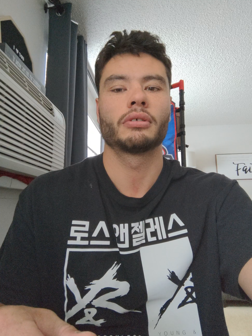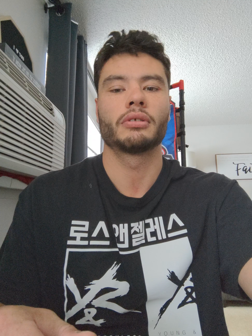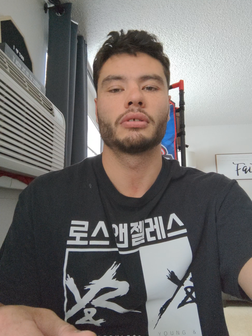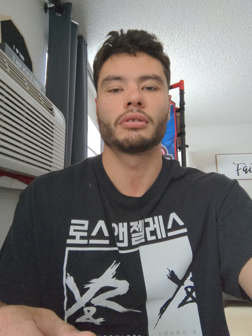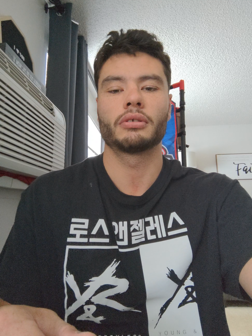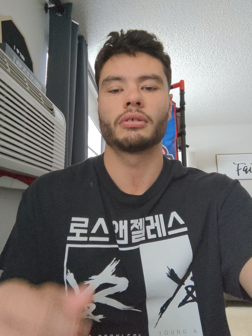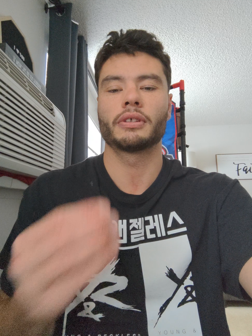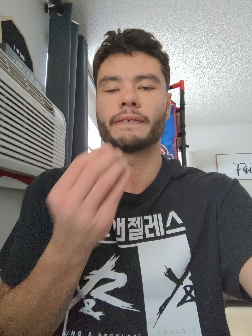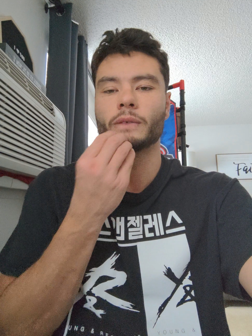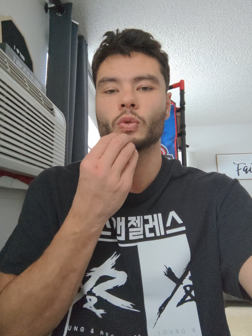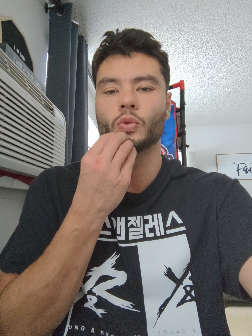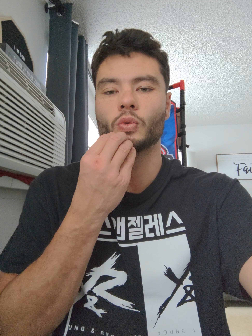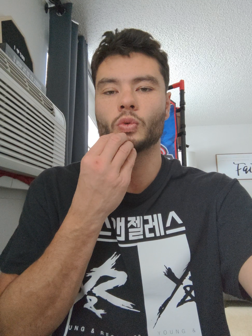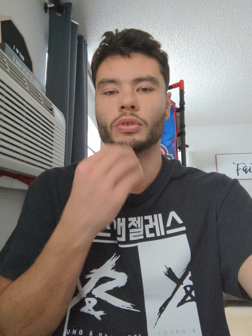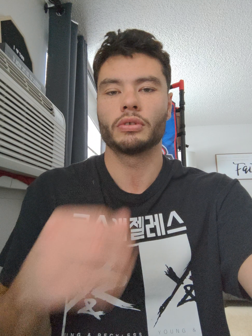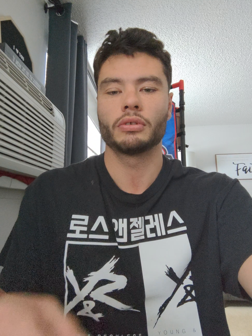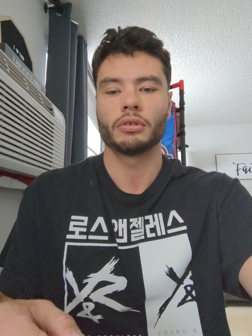food